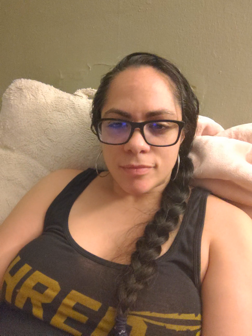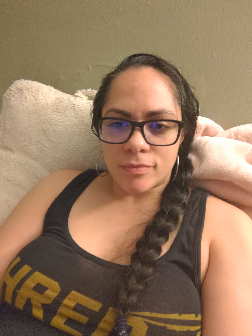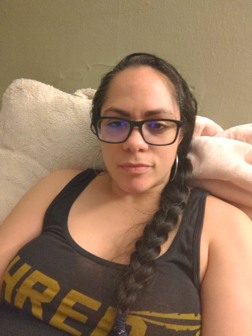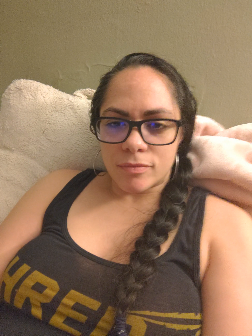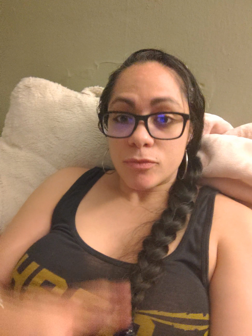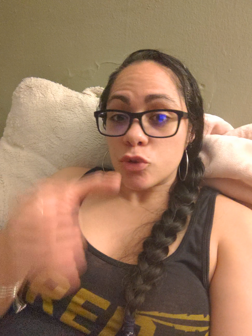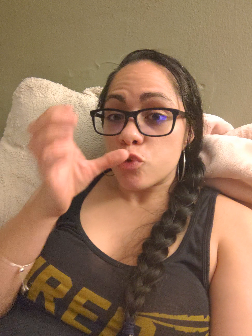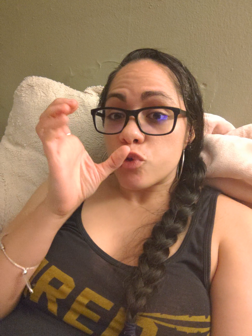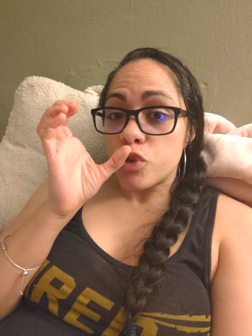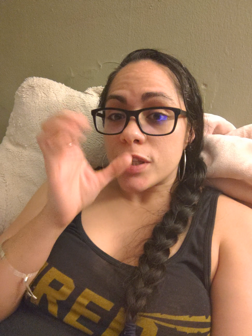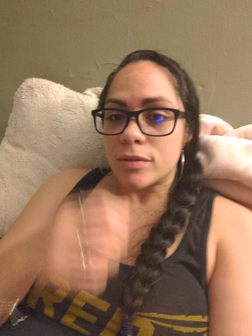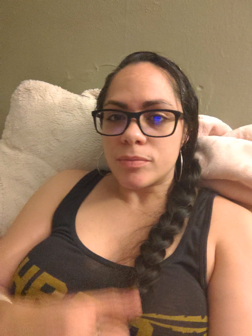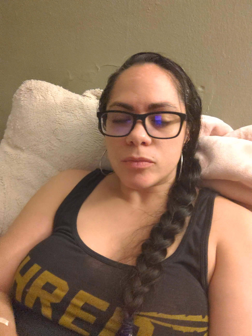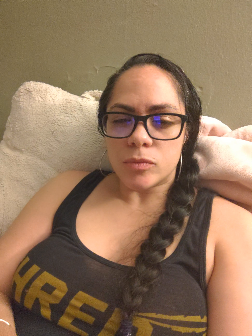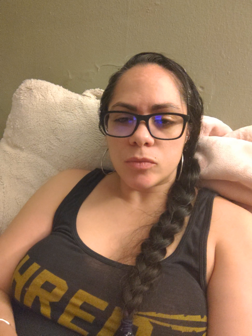drink